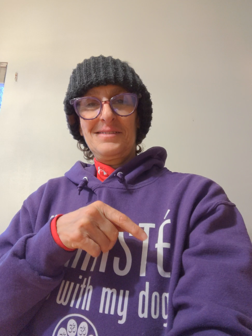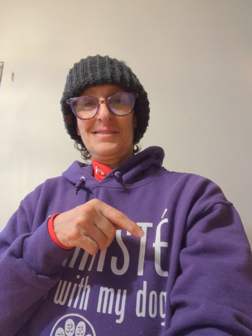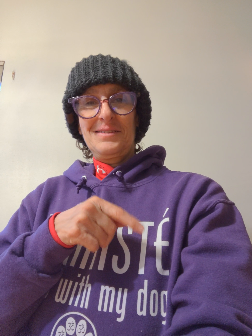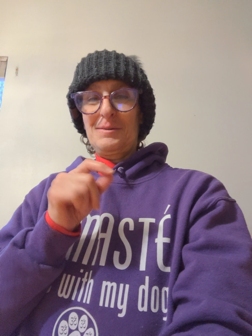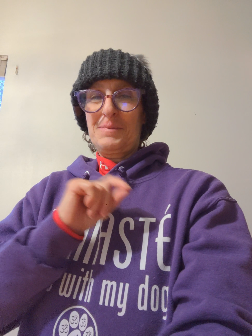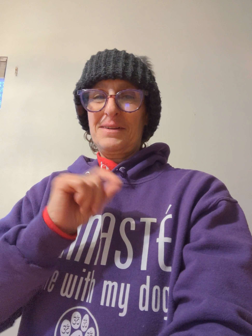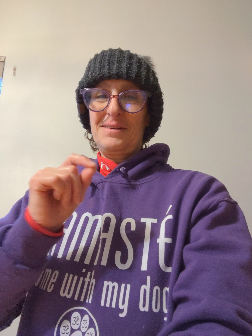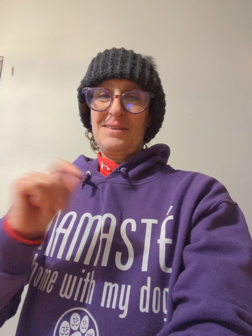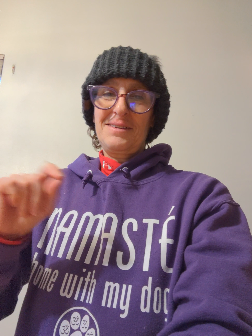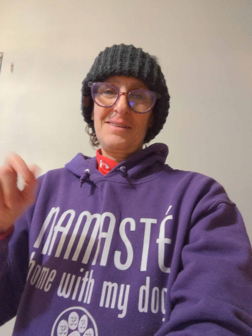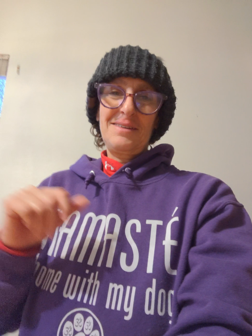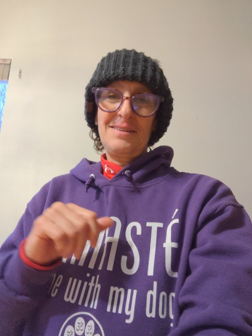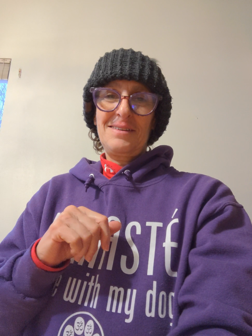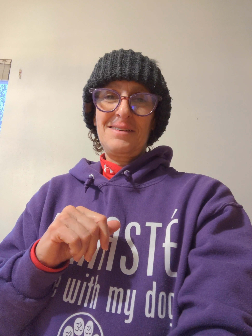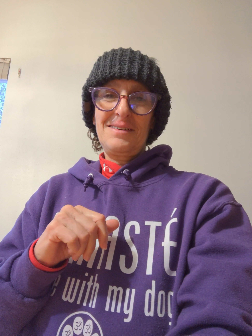pen